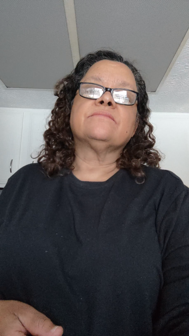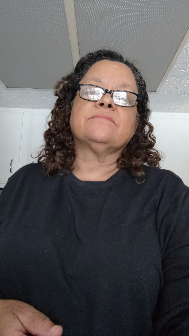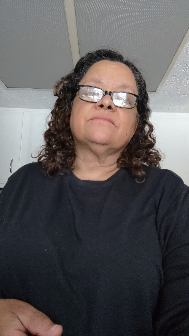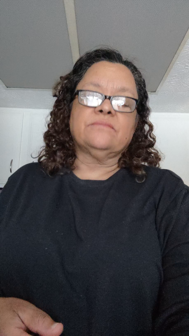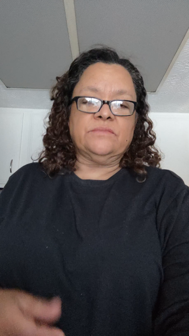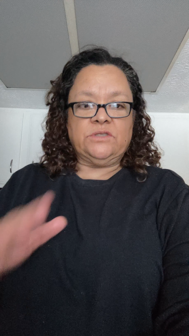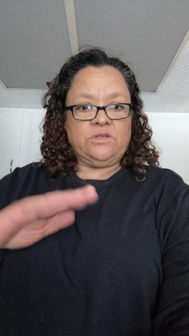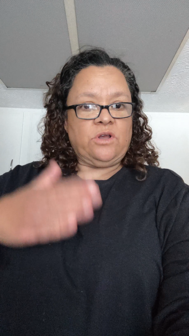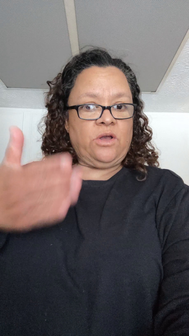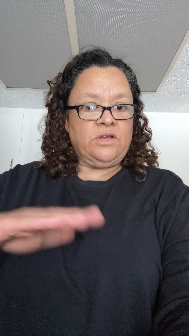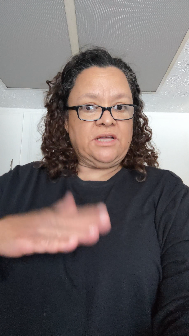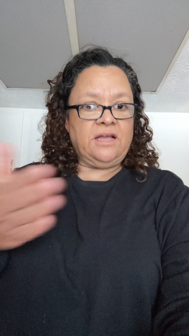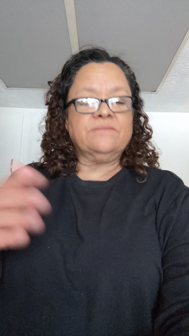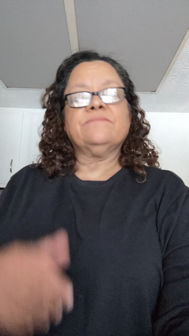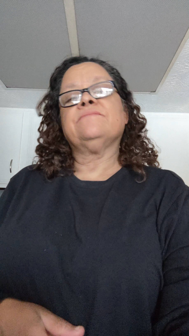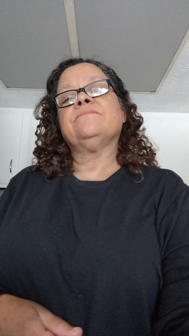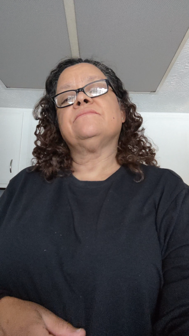cook